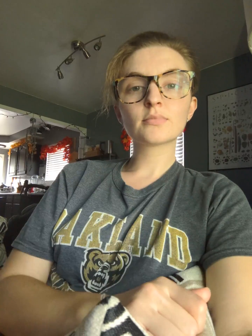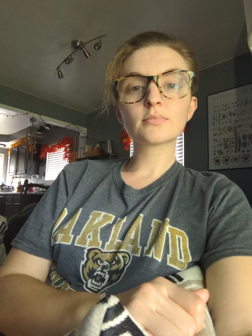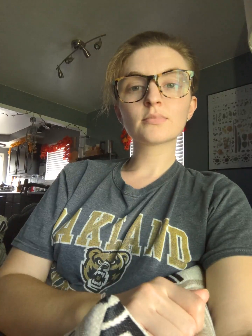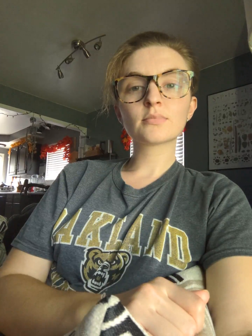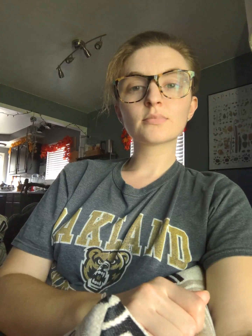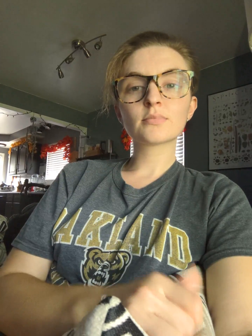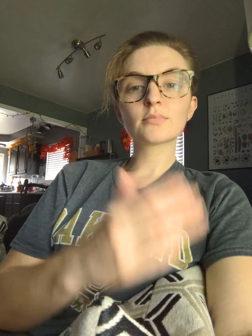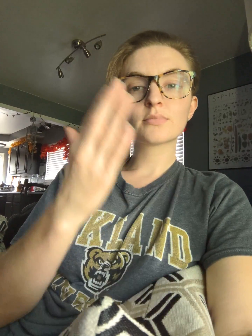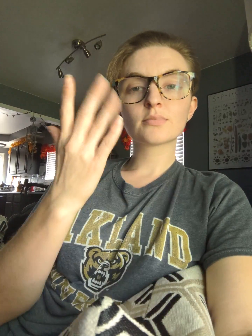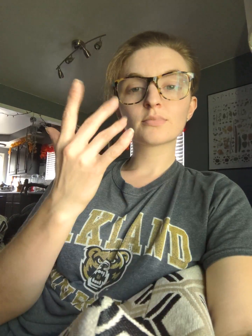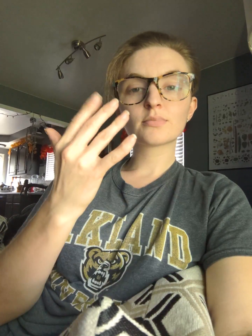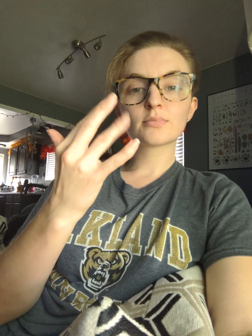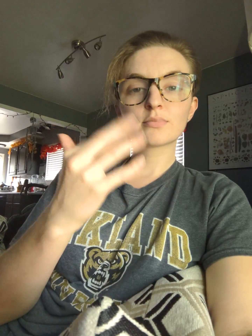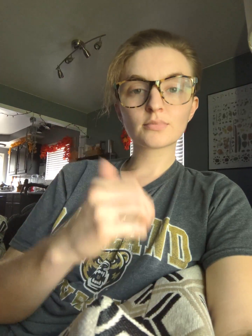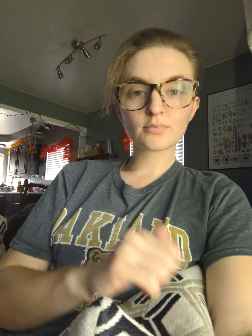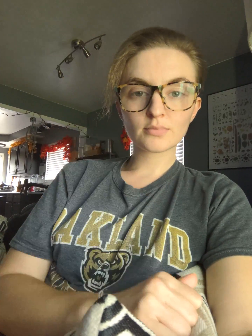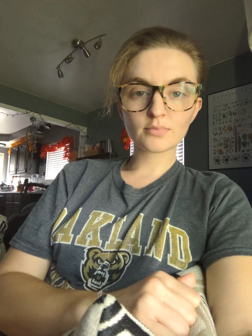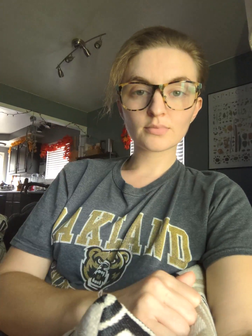hand